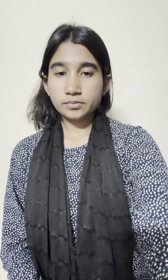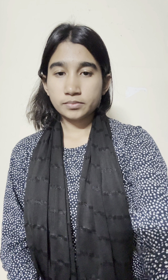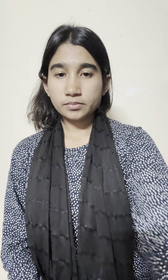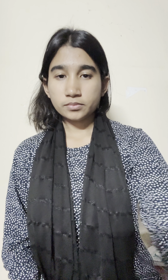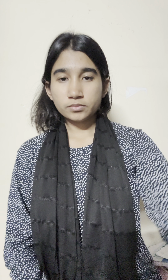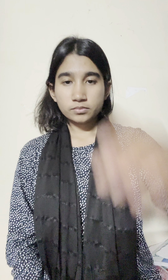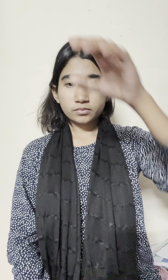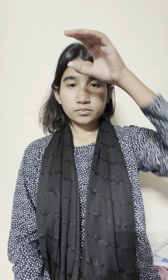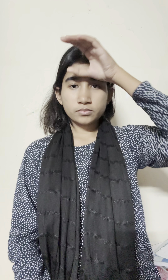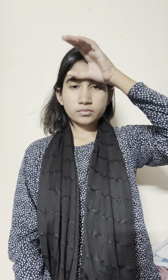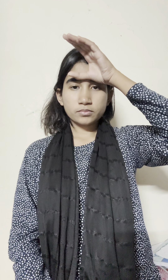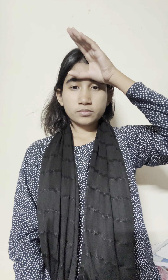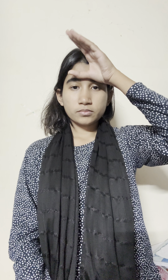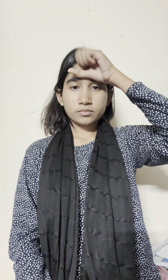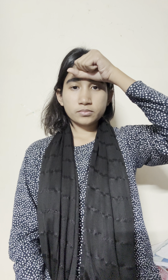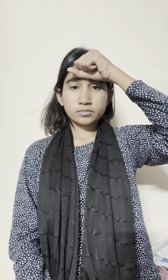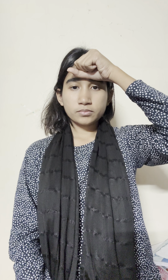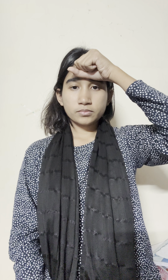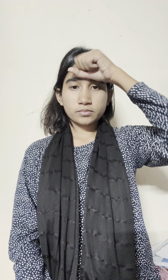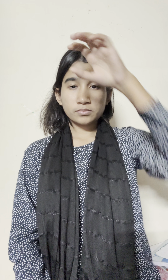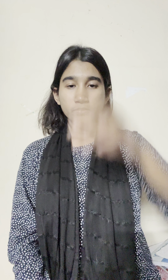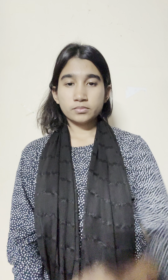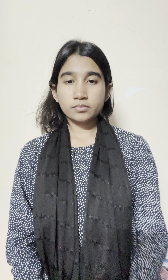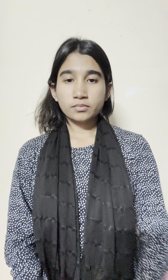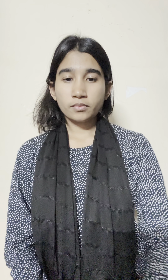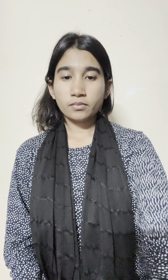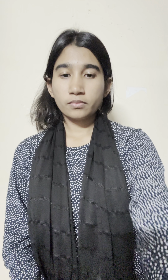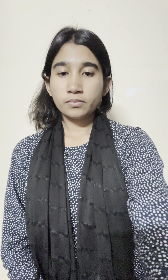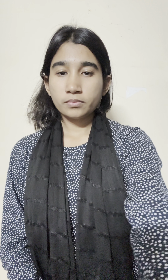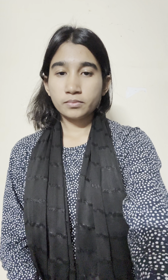পুলিশ